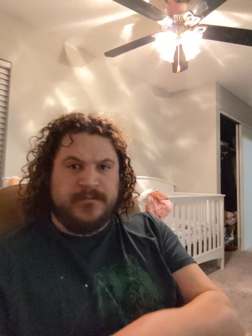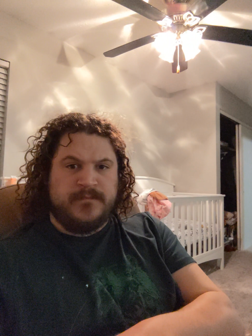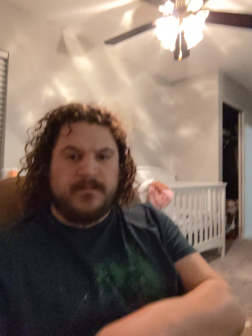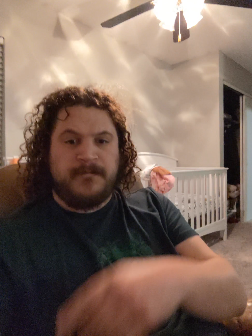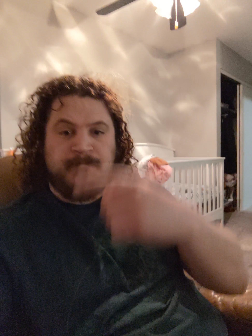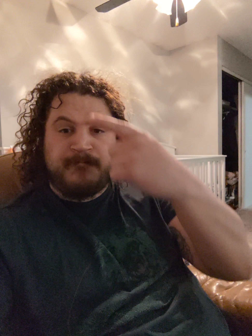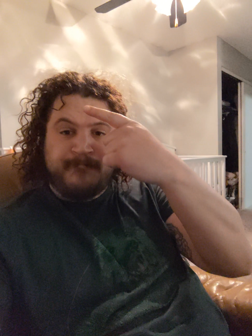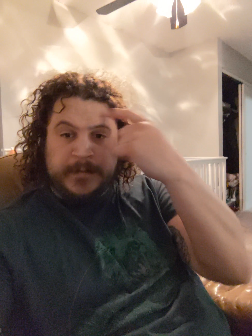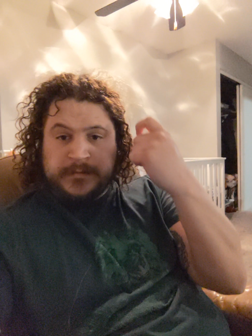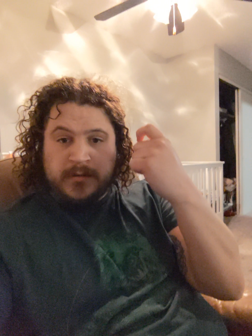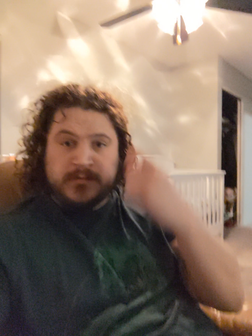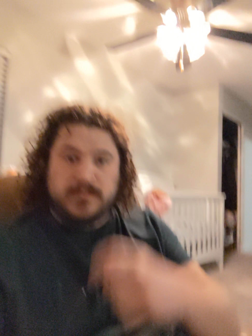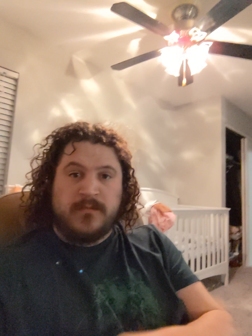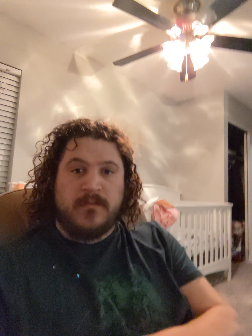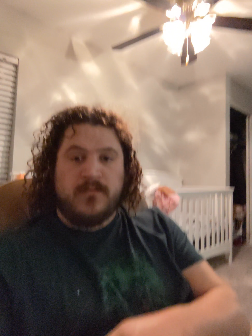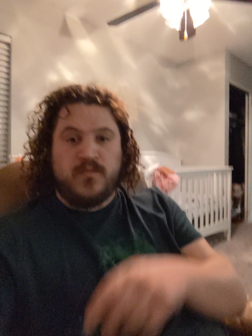because